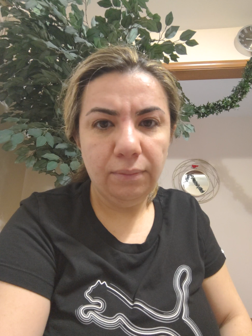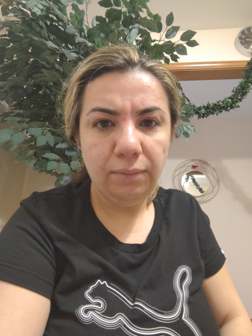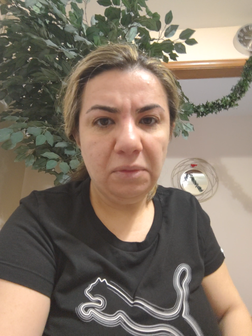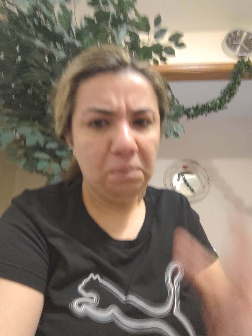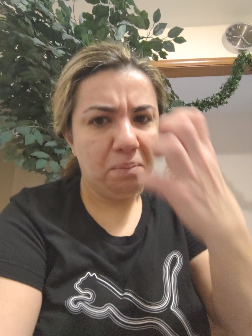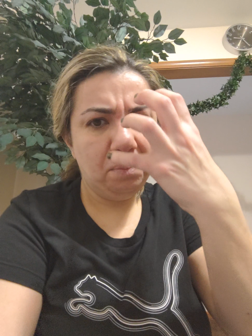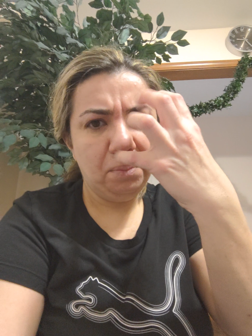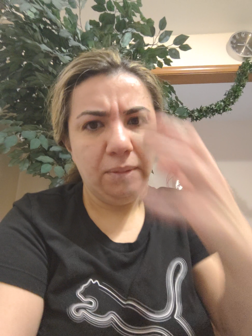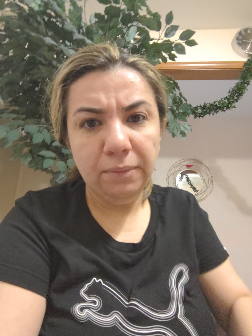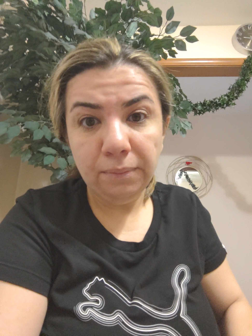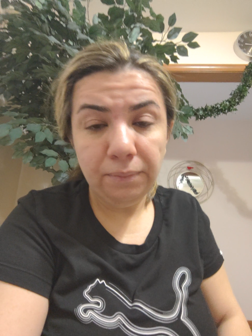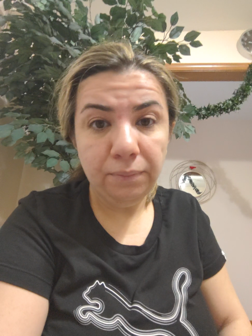mad